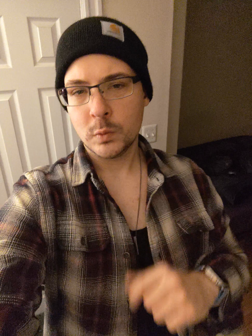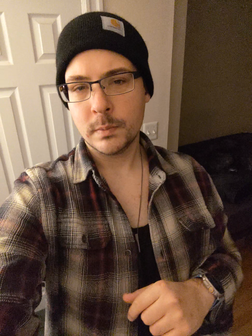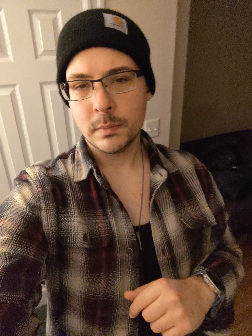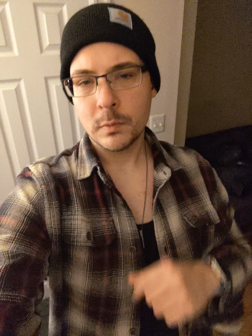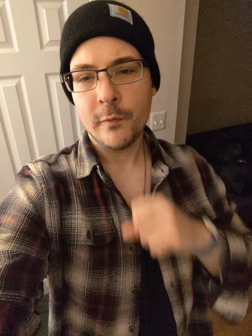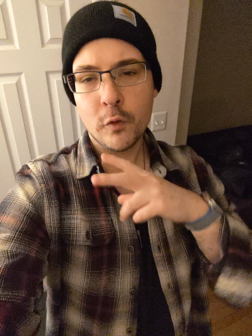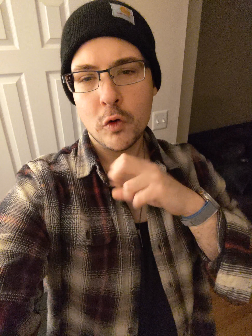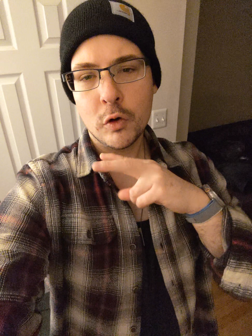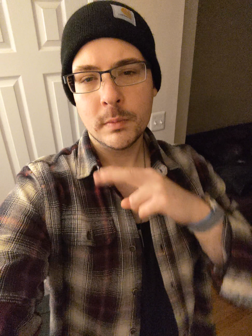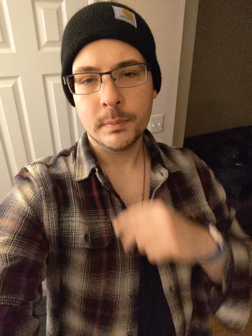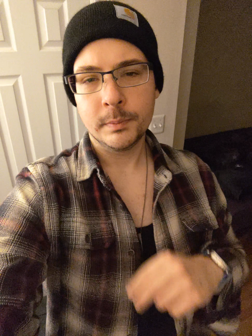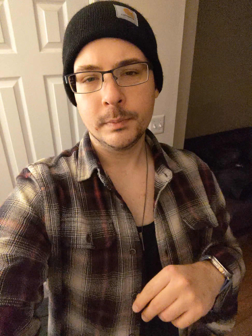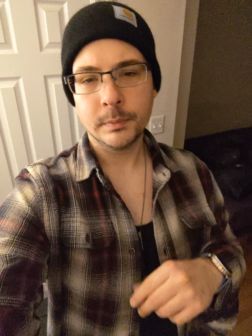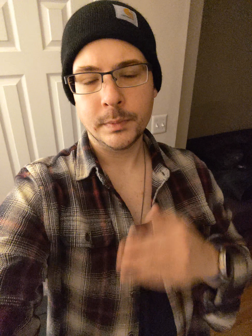frog